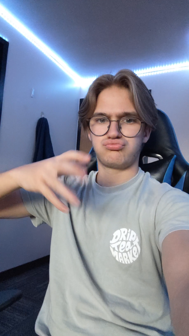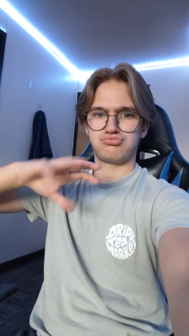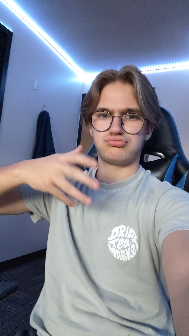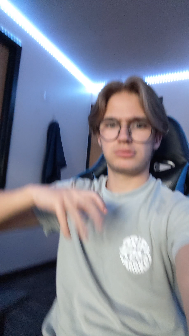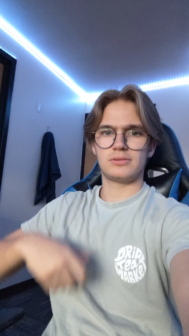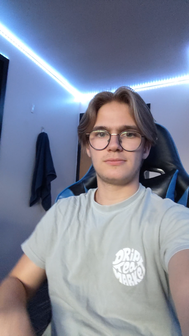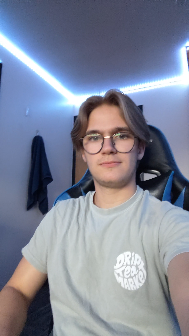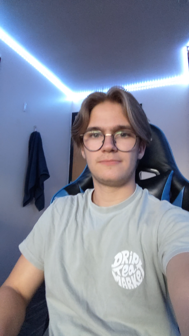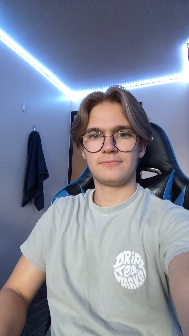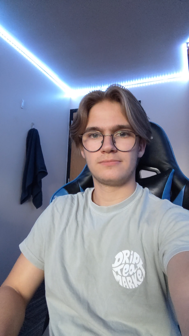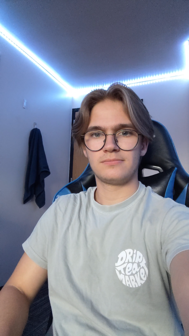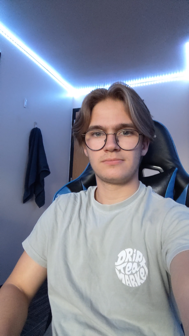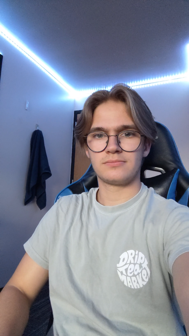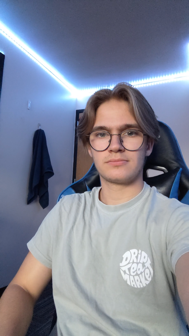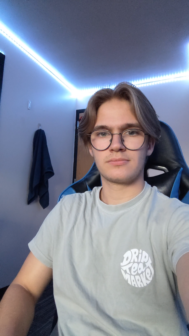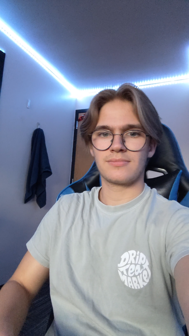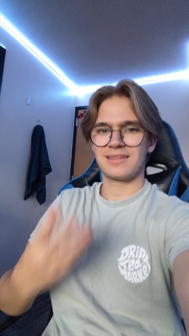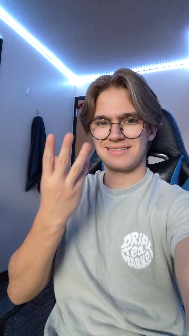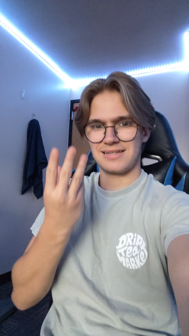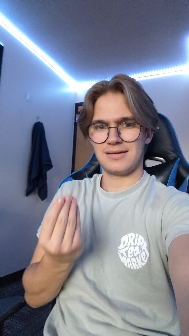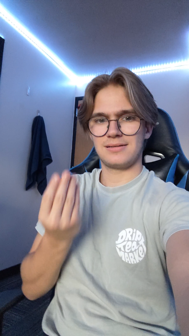gentle